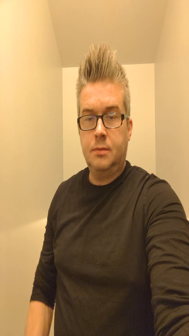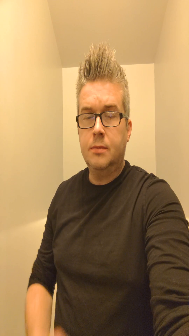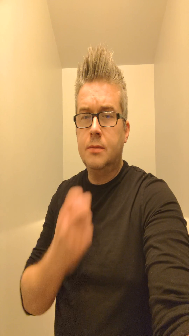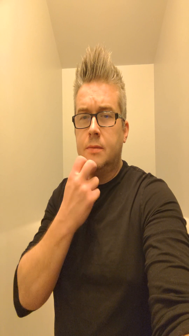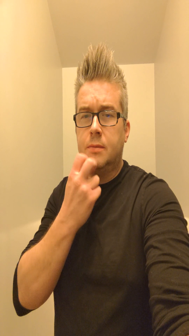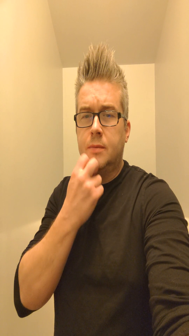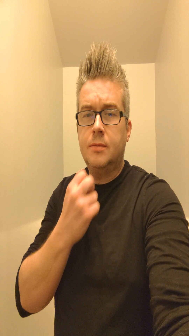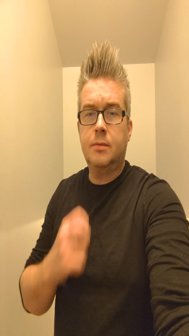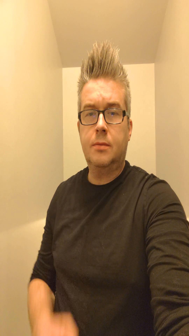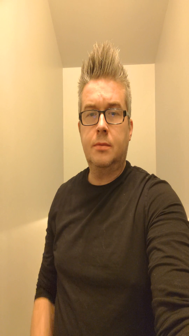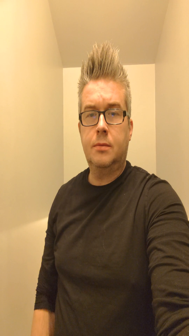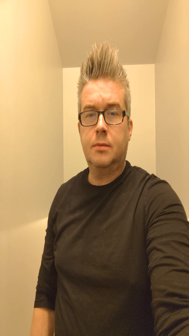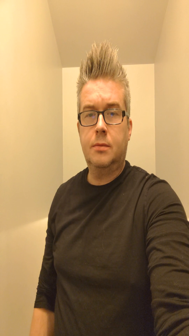underwear